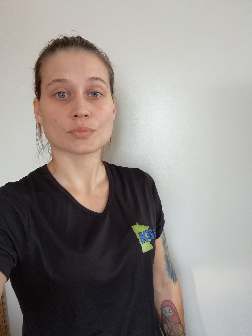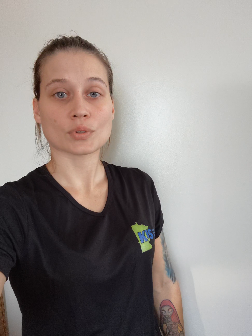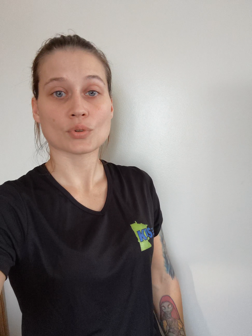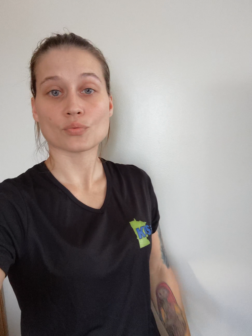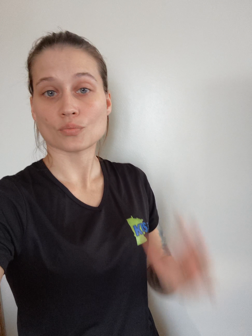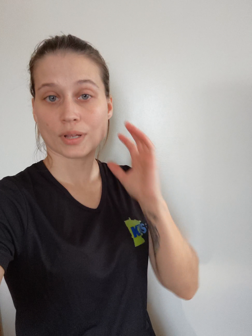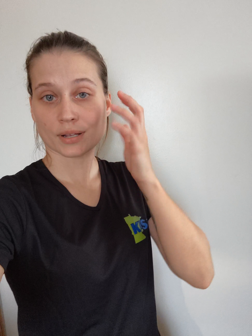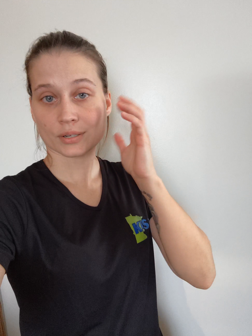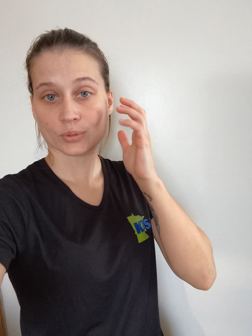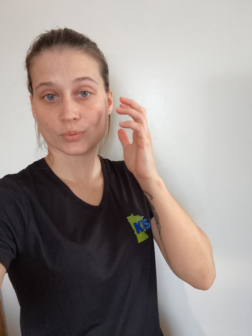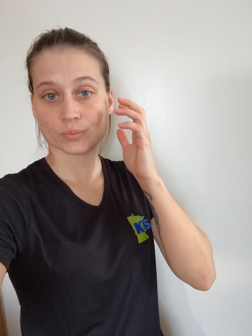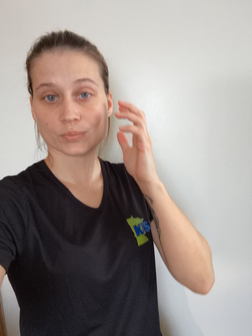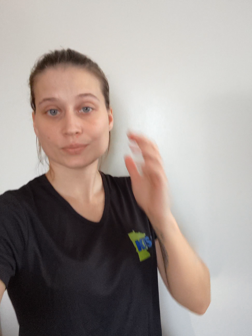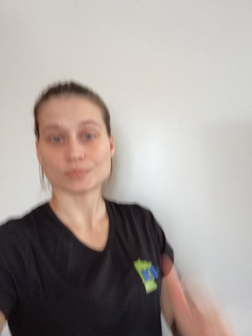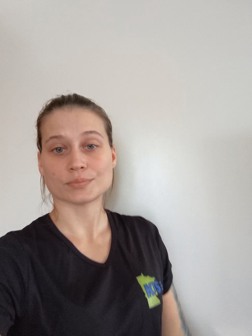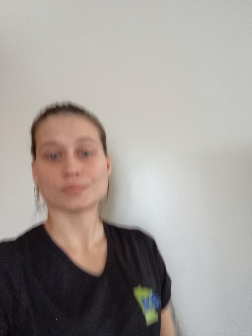radio